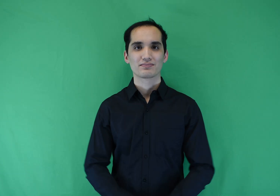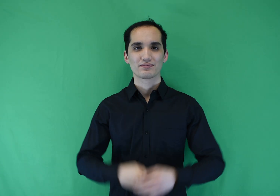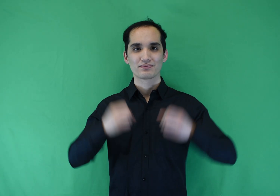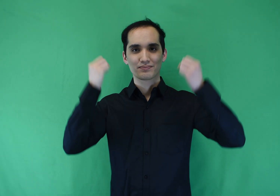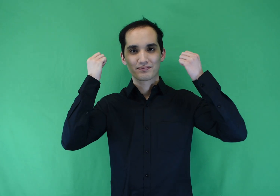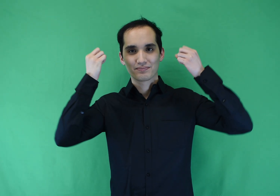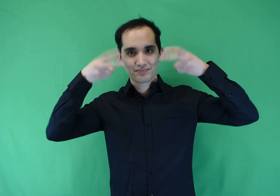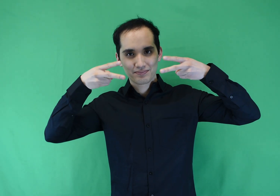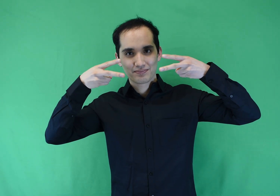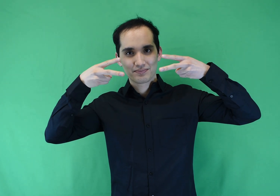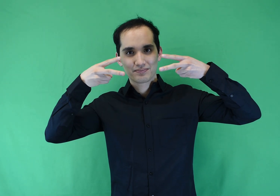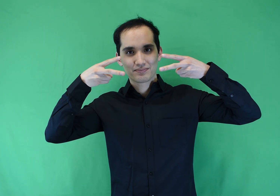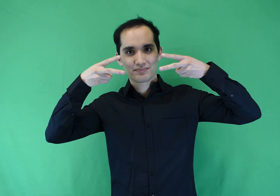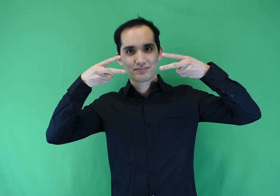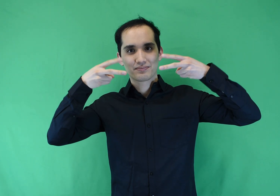nos vemos